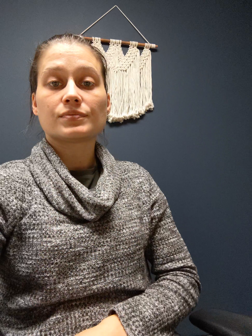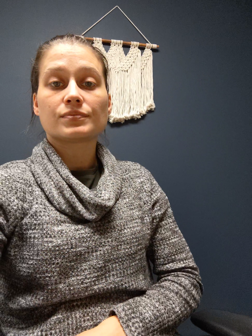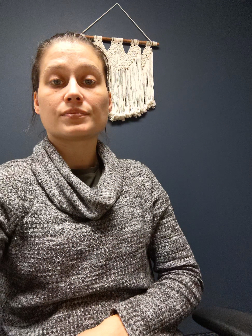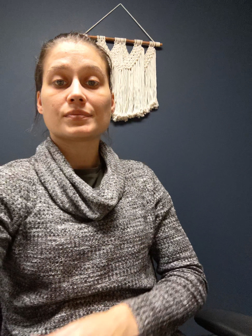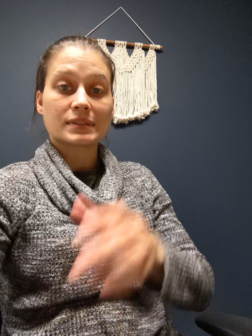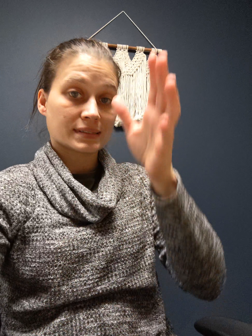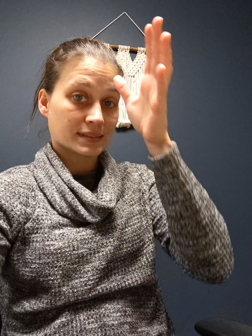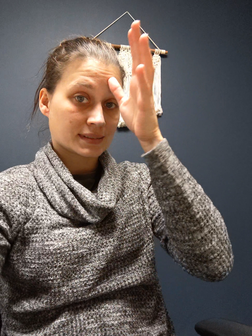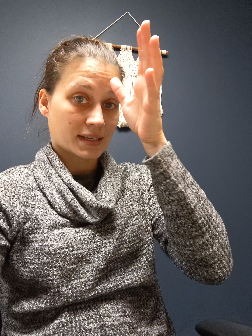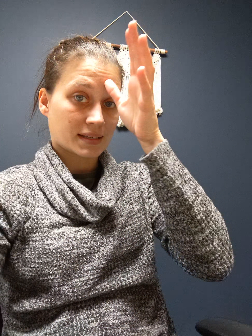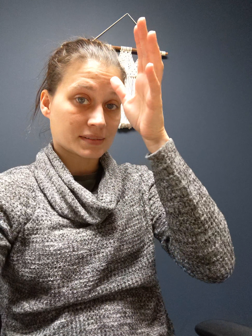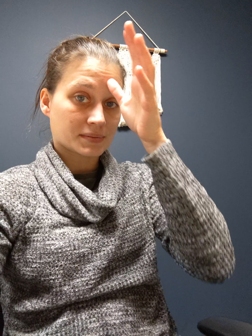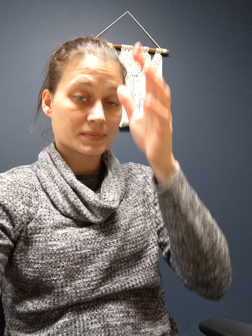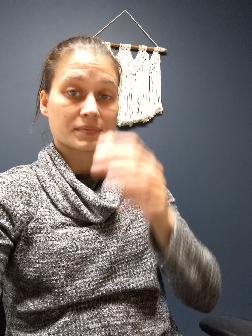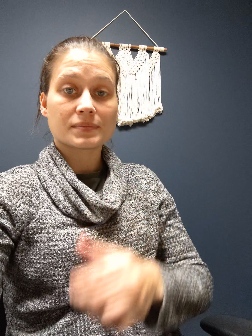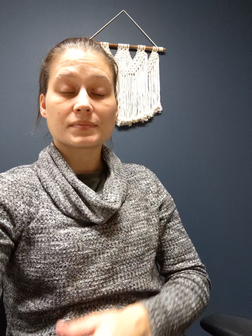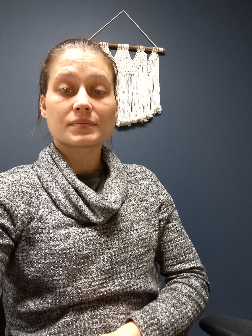dad